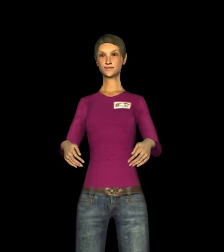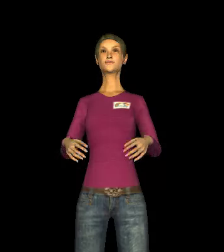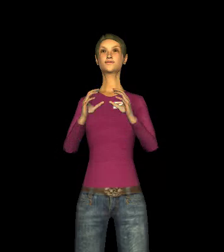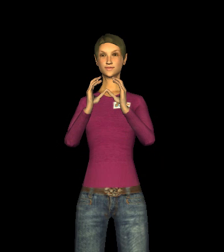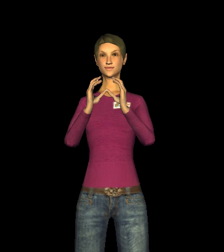عالِم